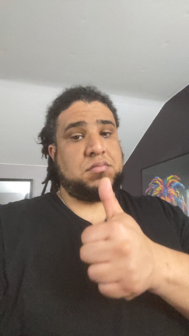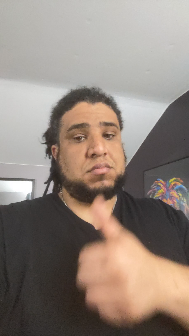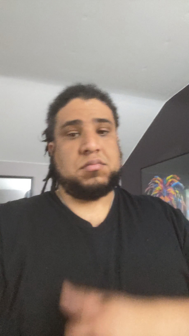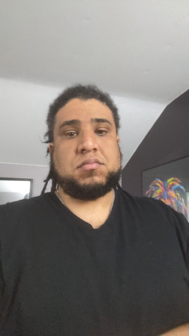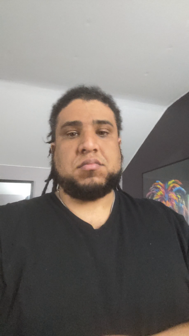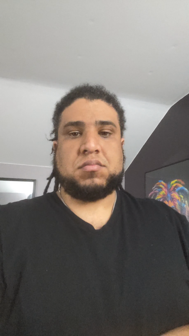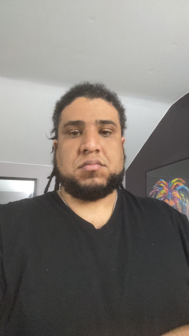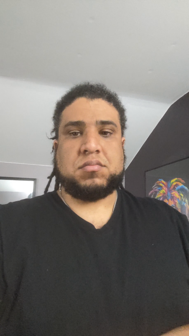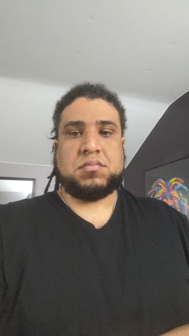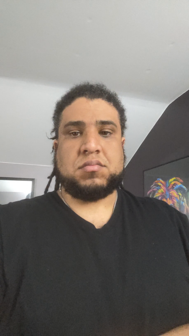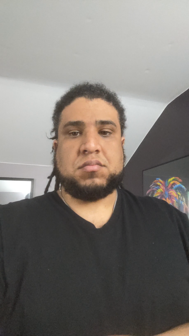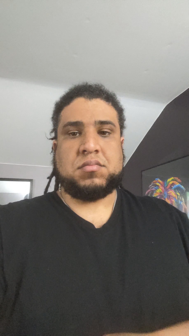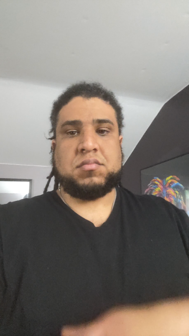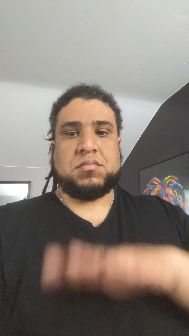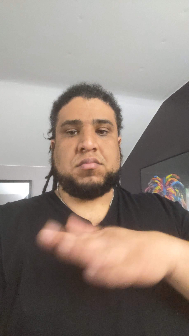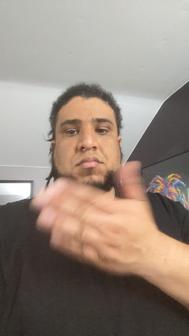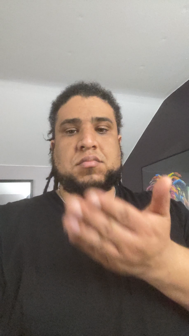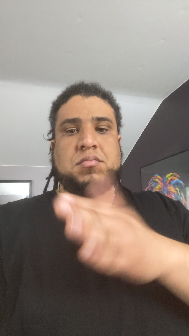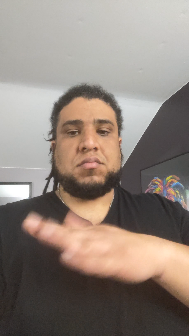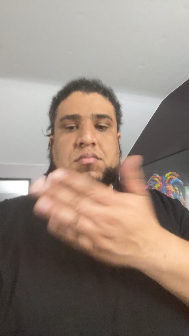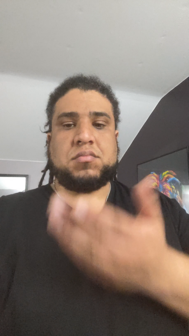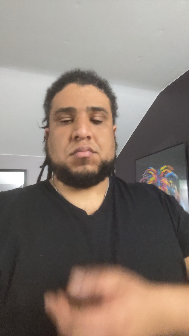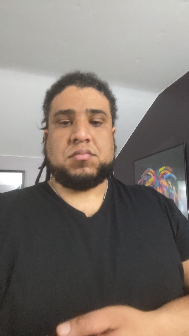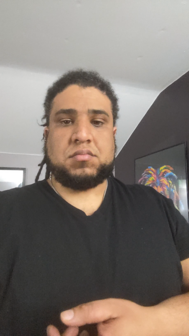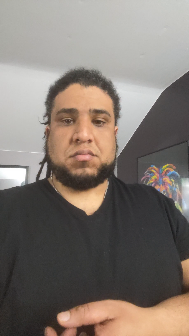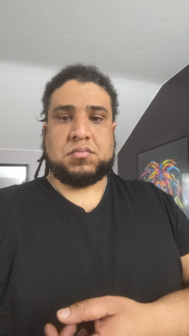kitchen